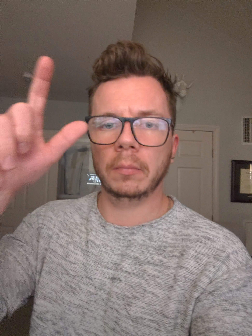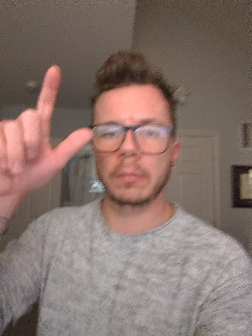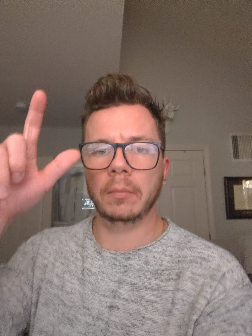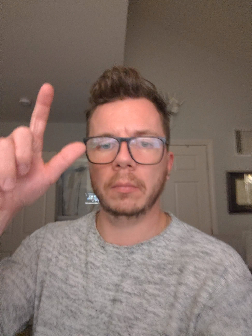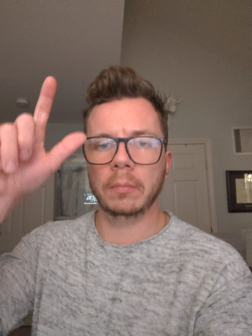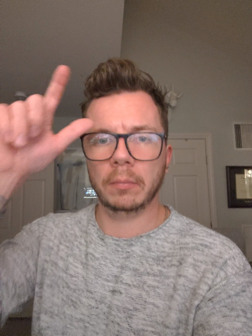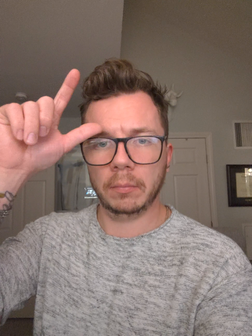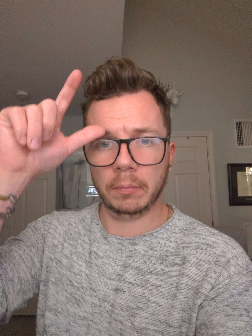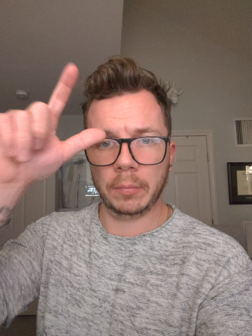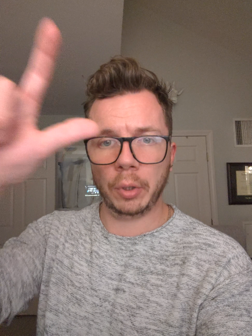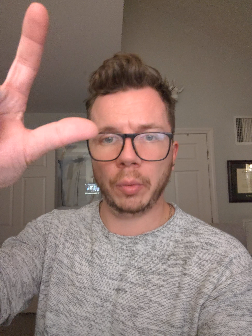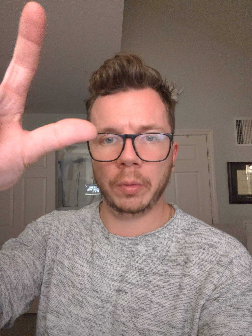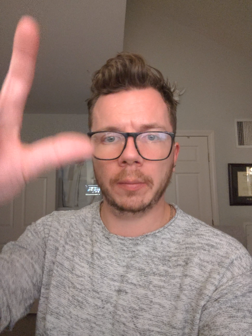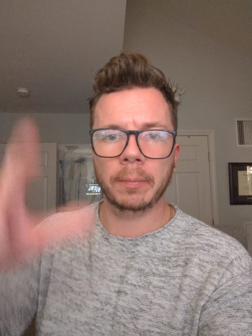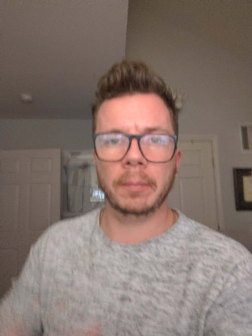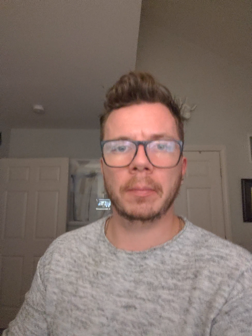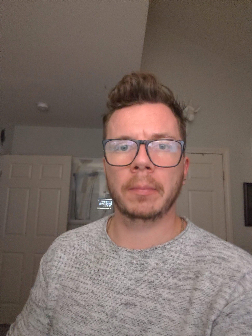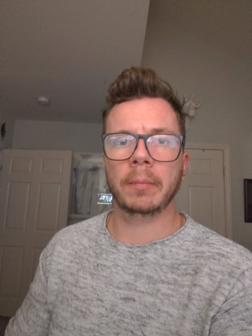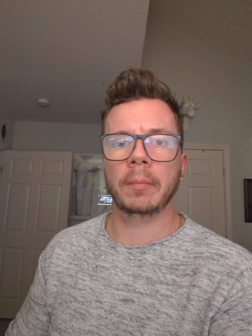moon